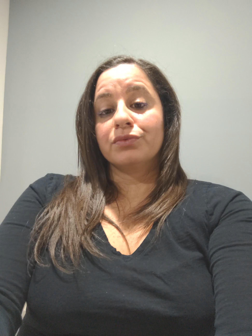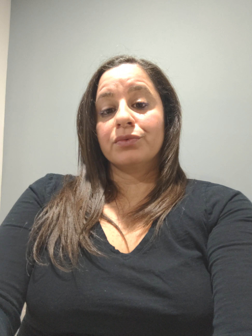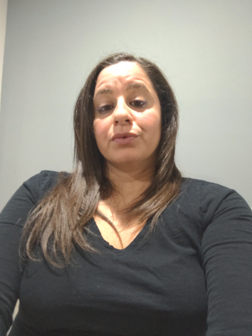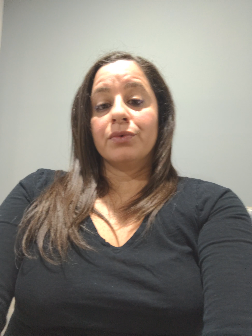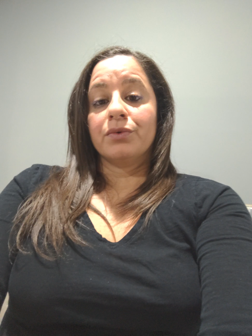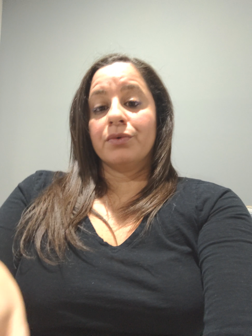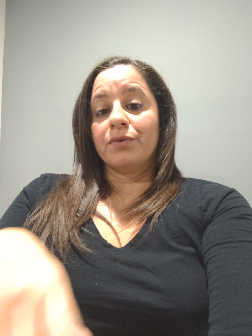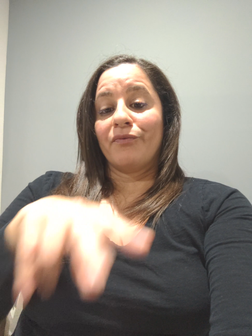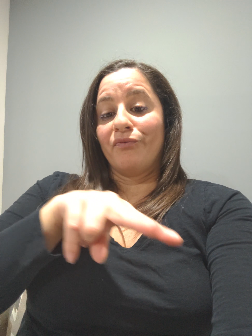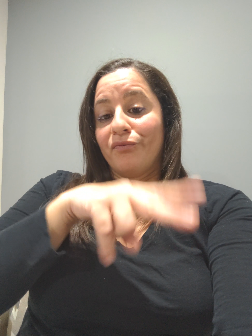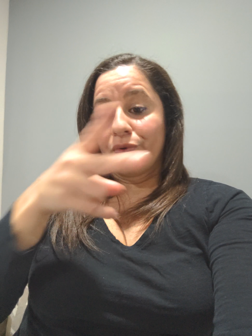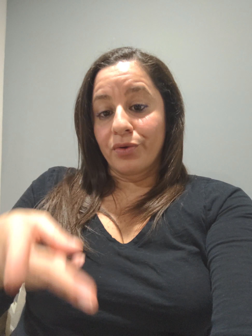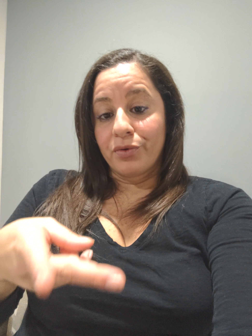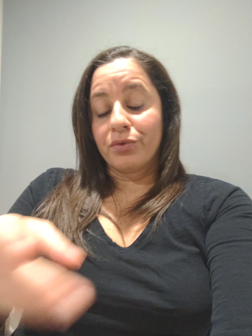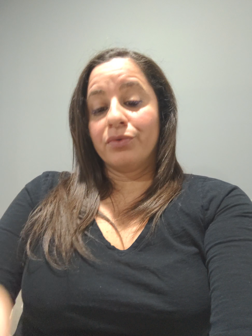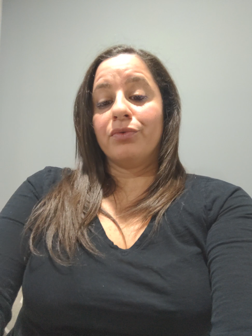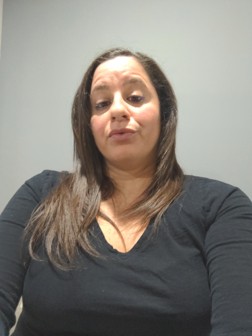fall